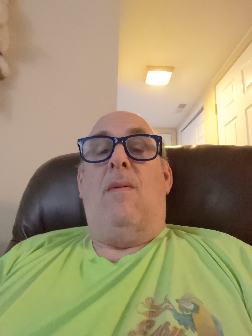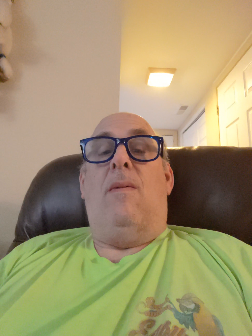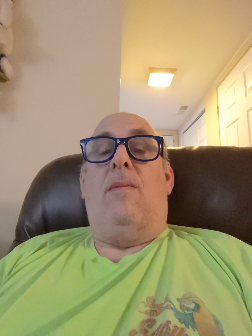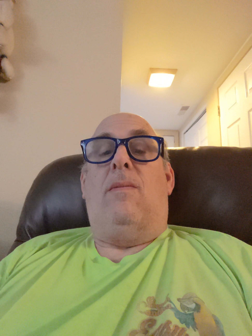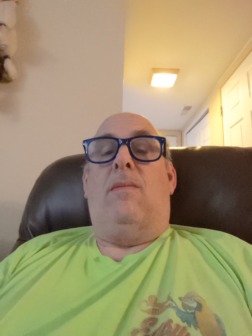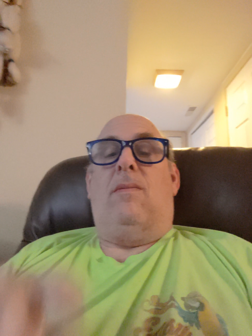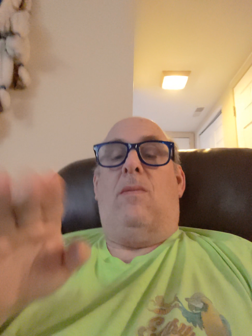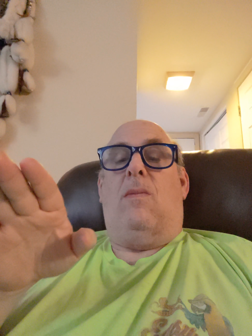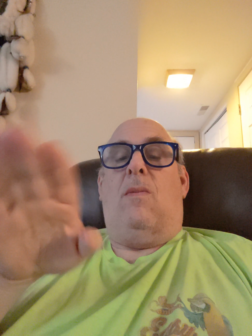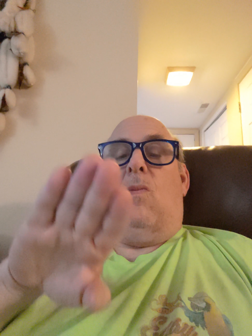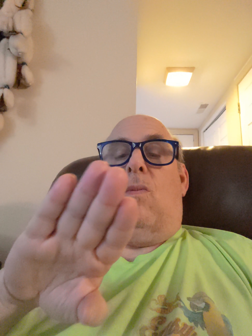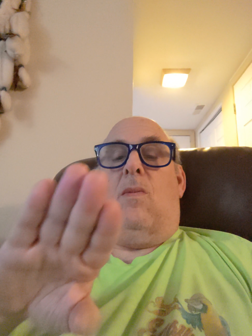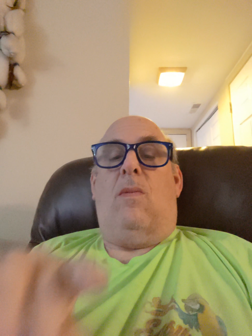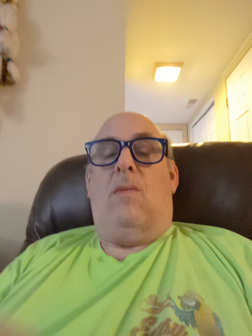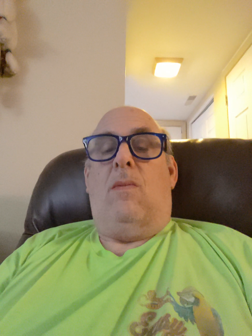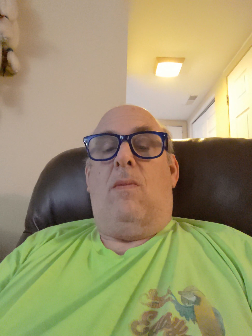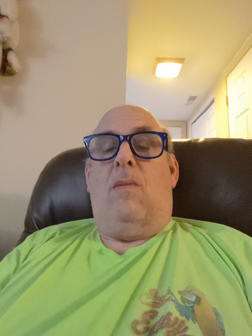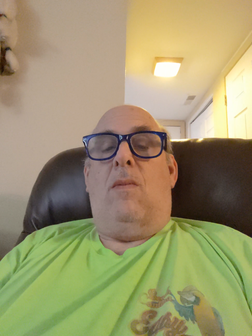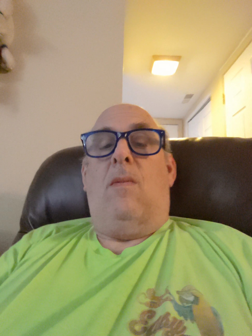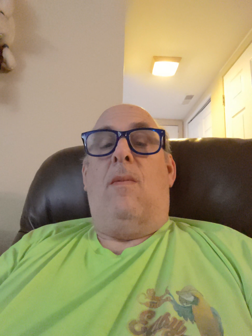close